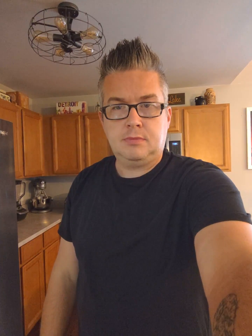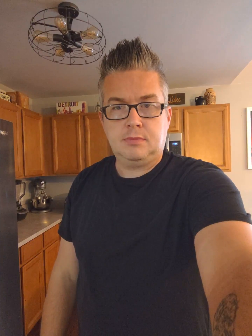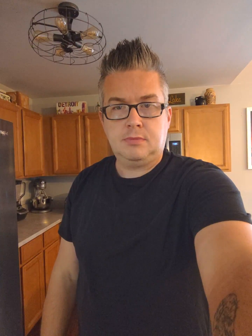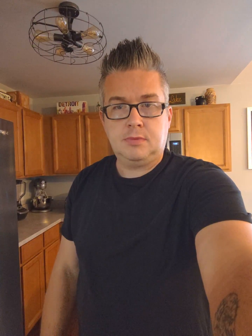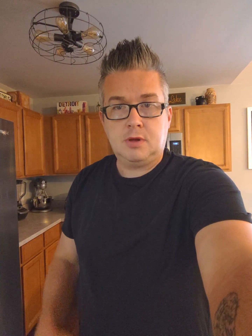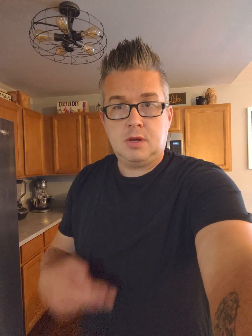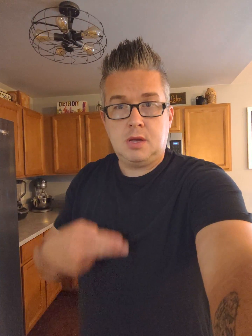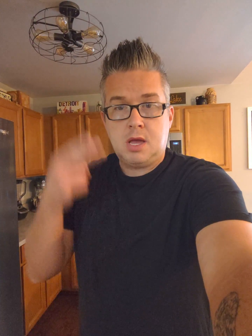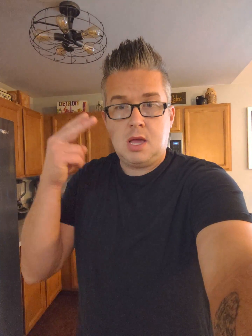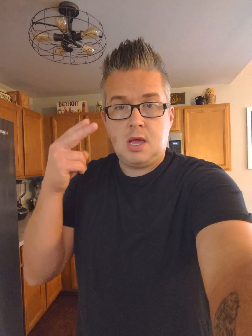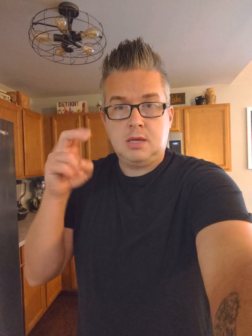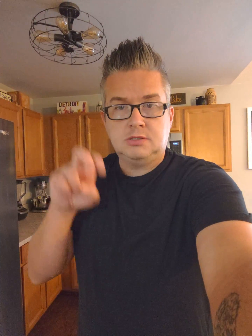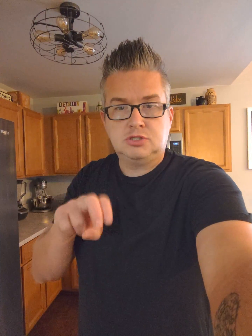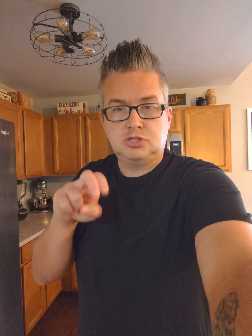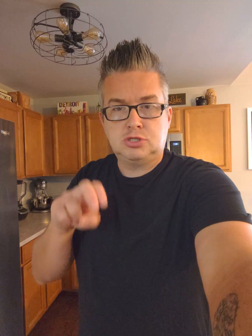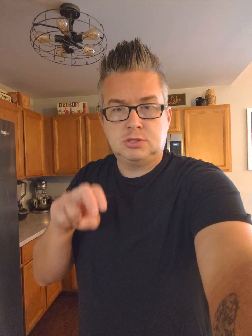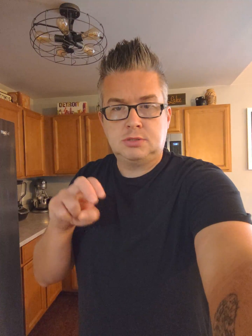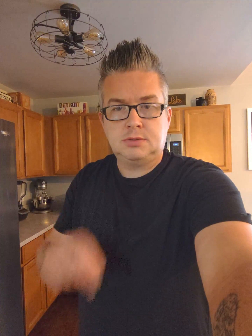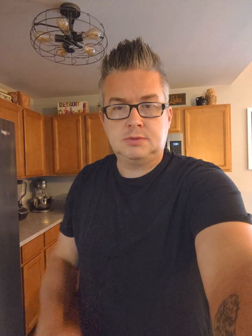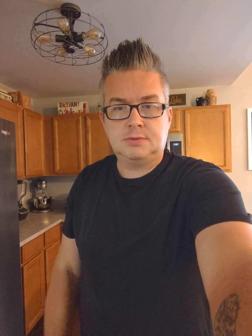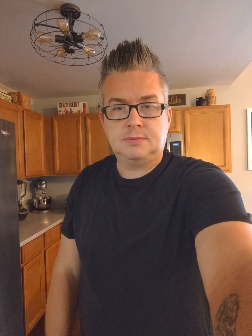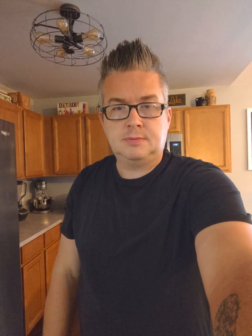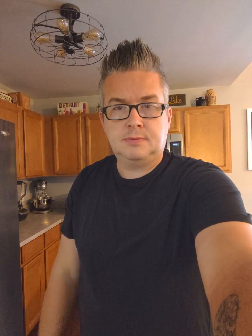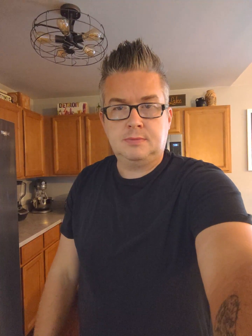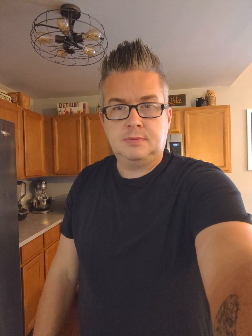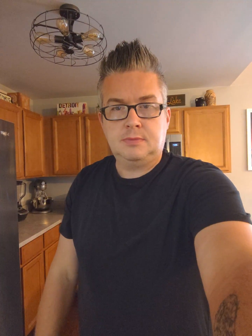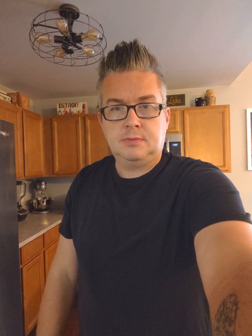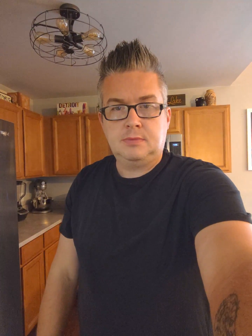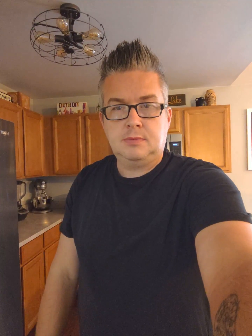high chair